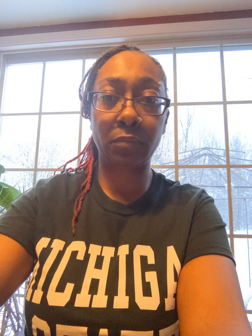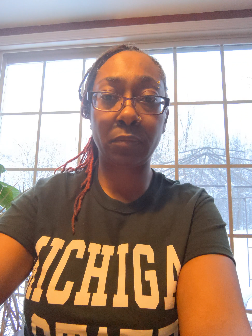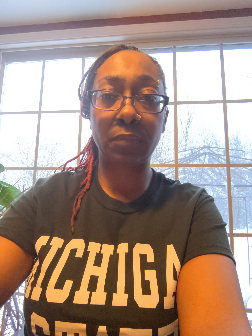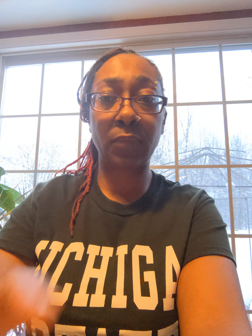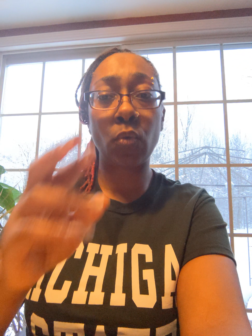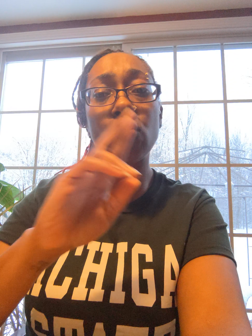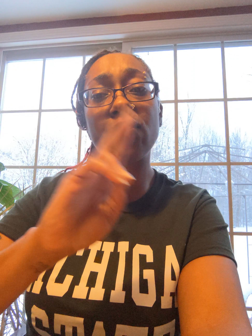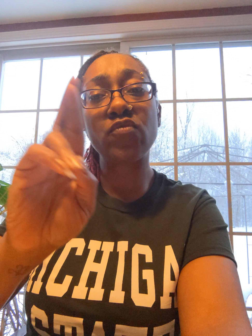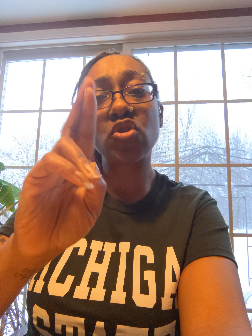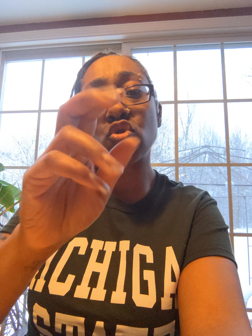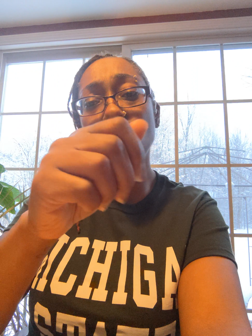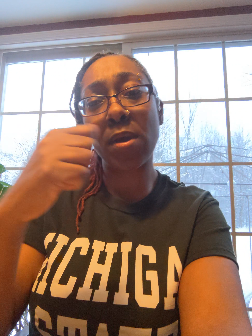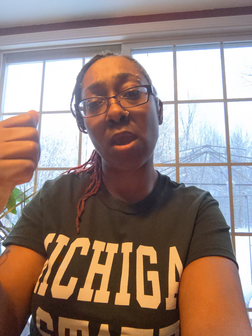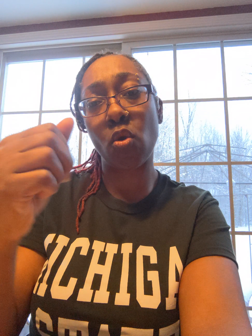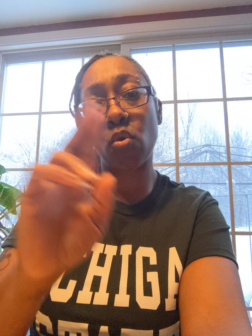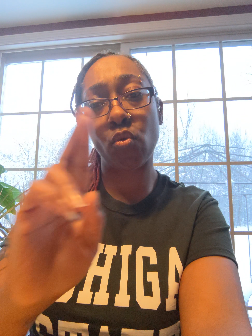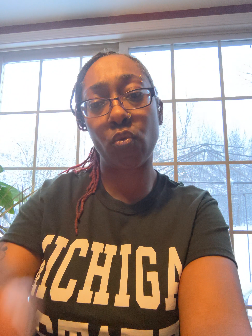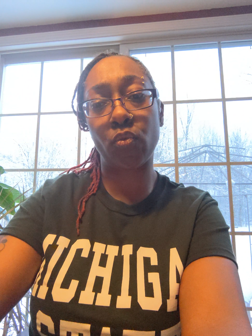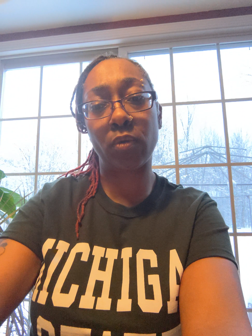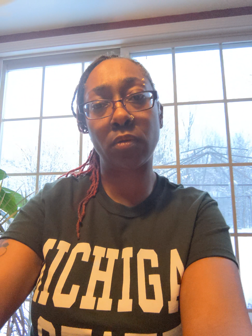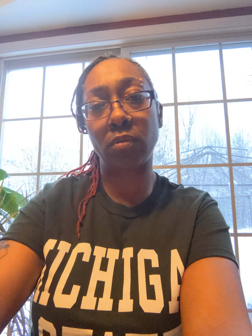refrigerator